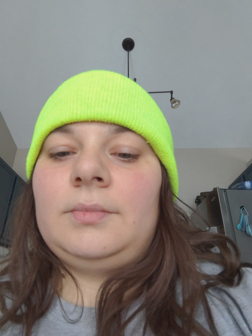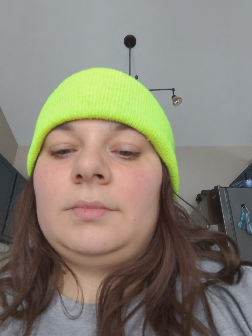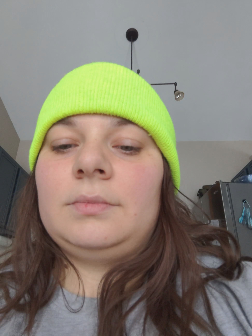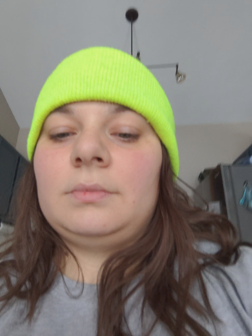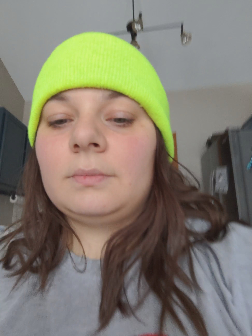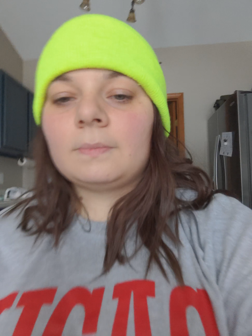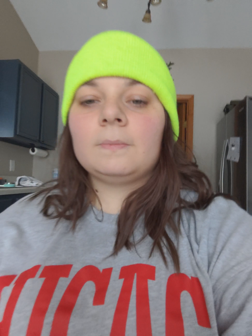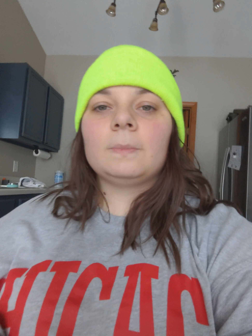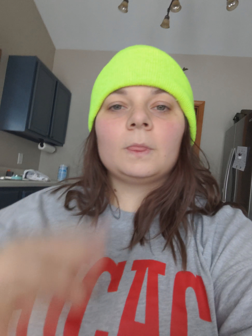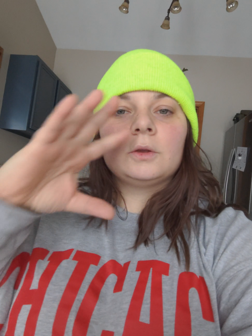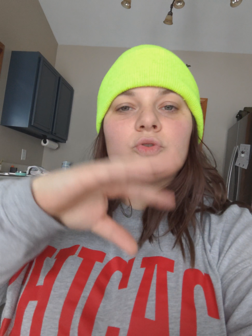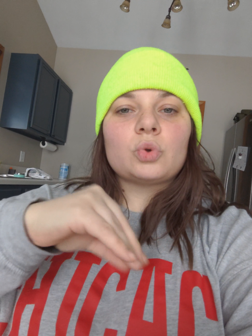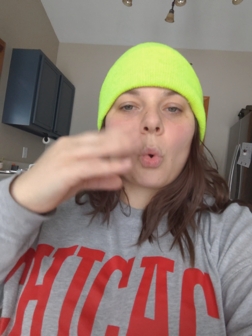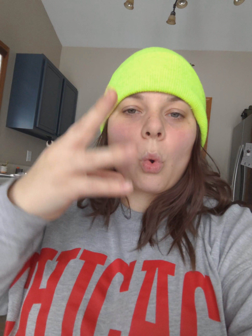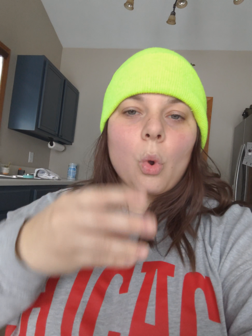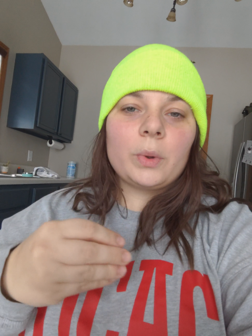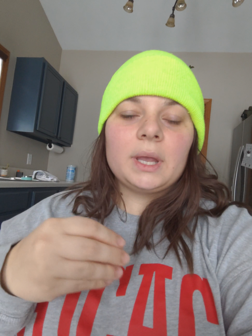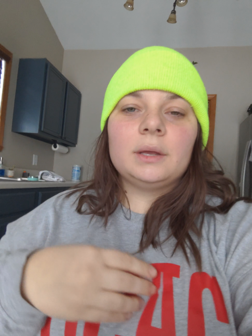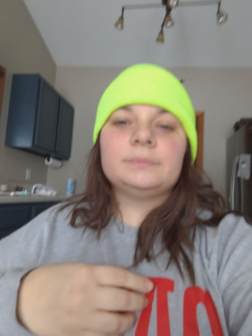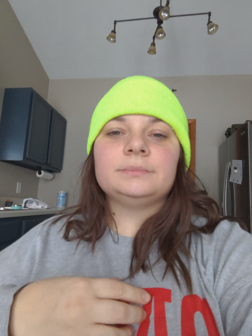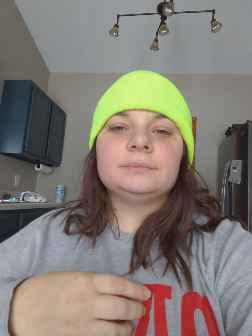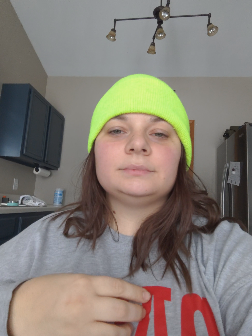story